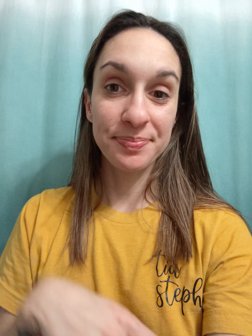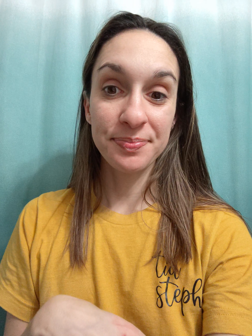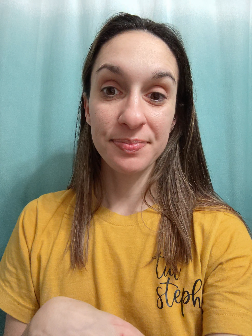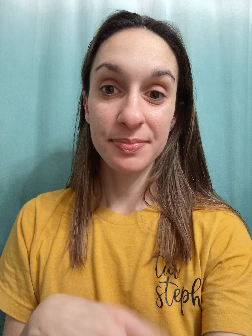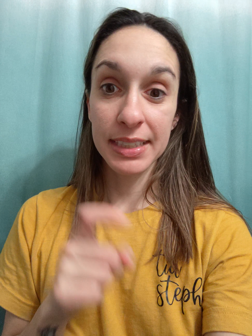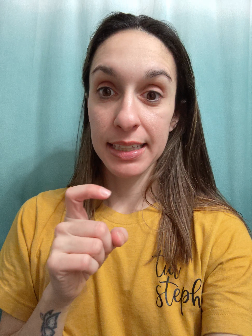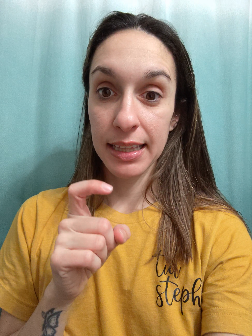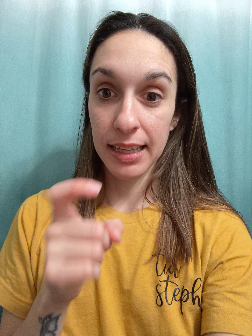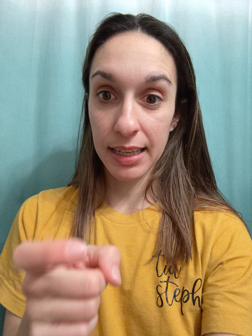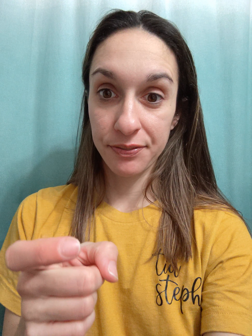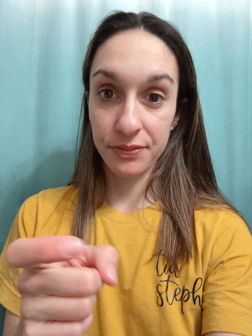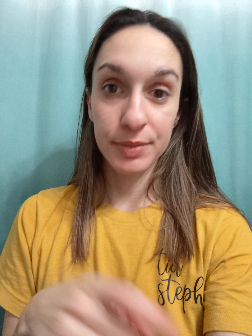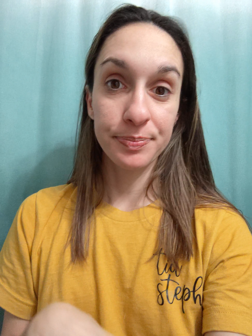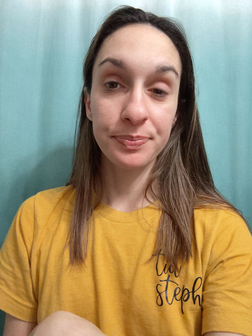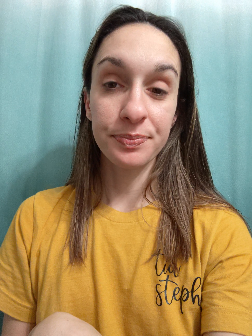give